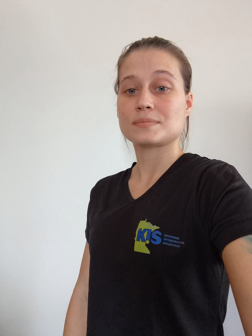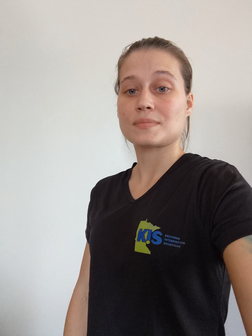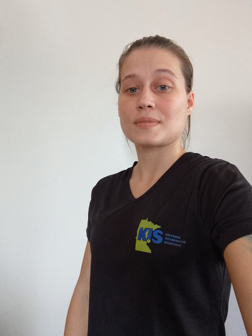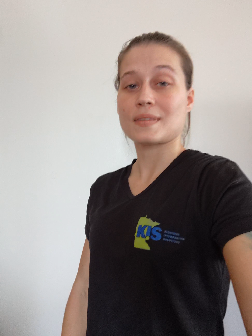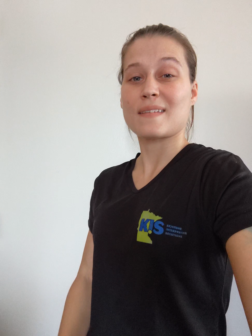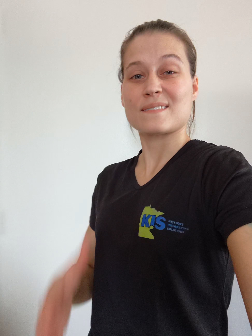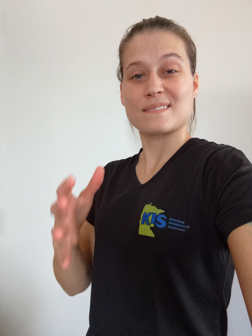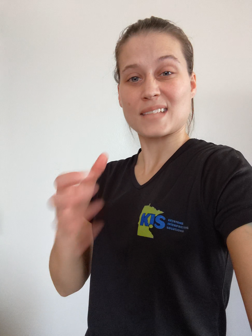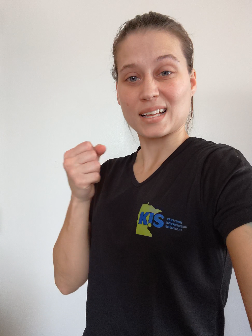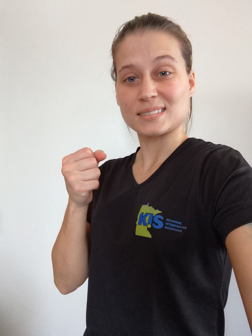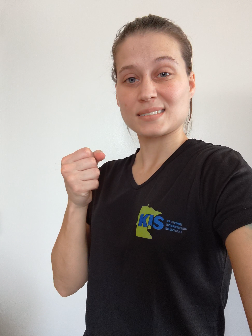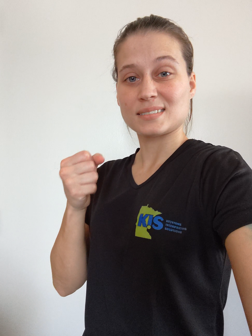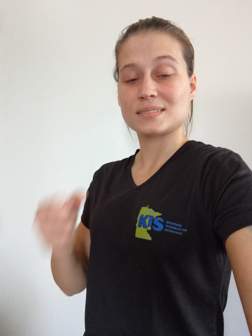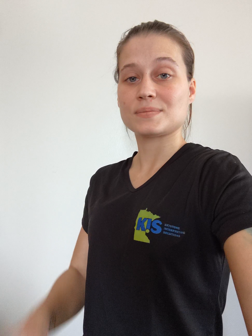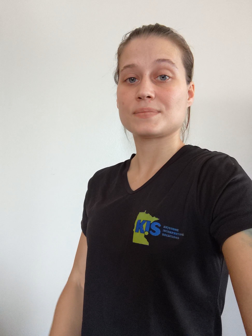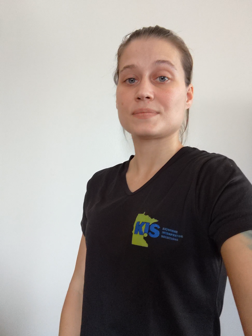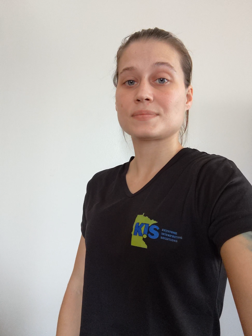fast